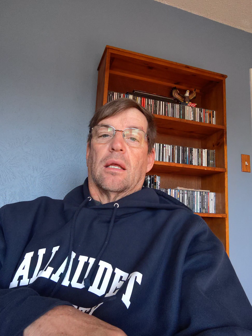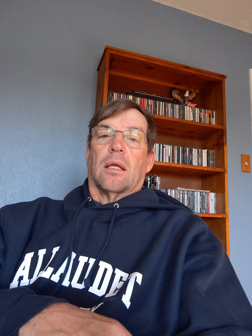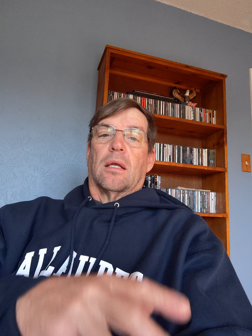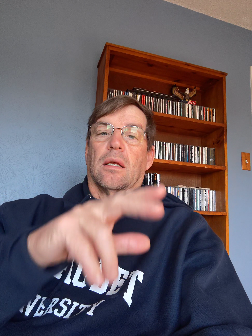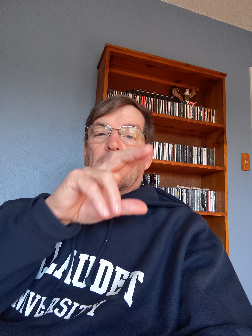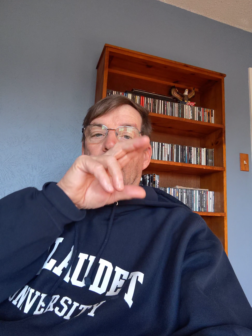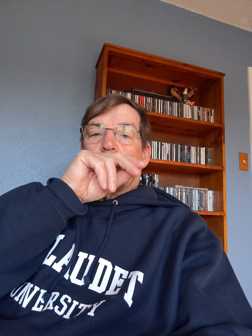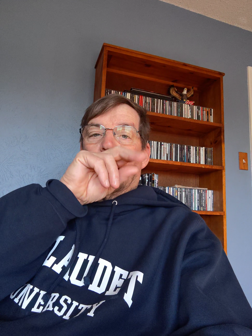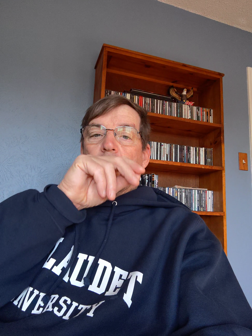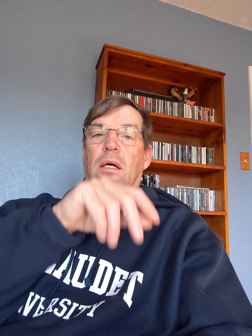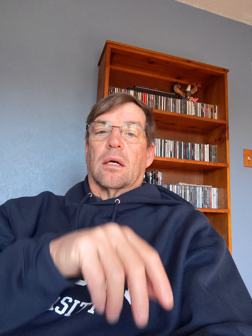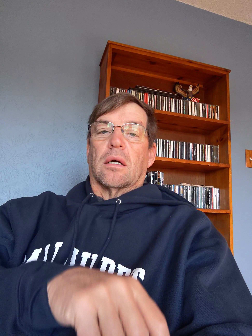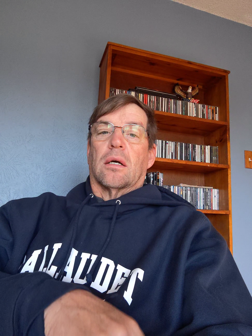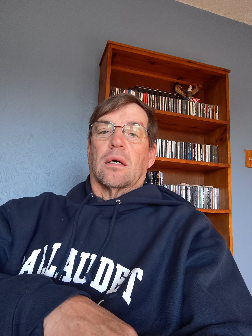duck